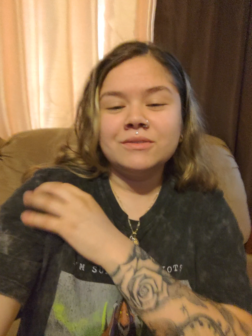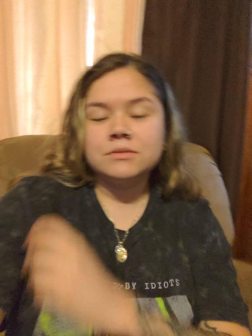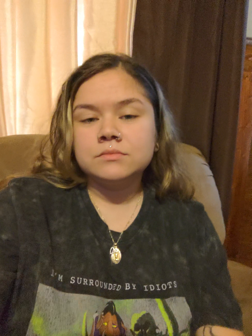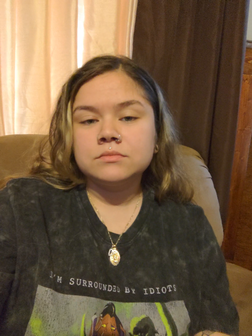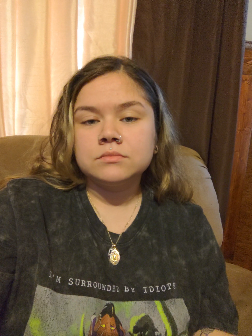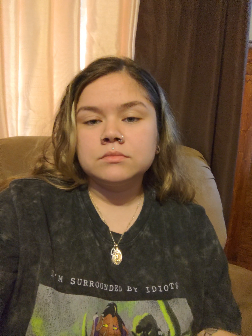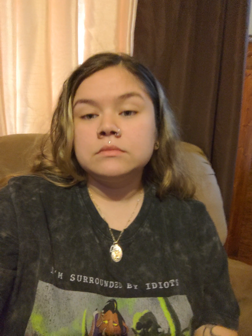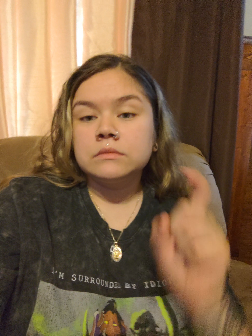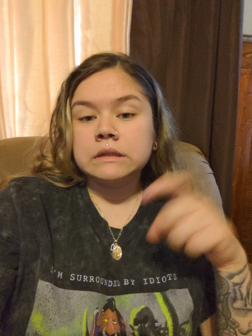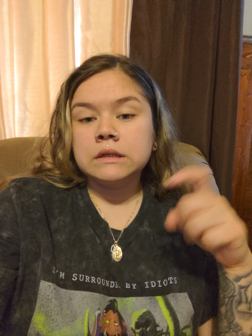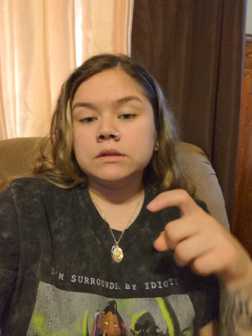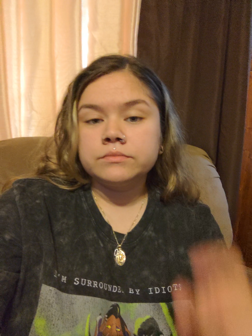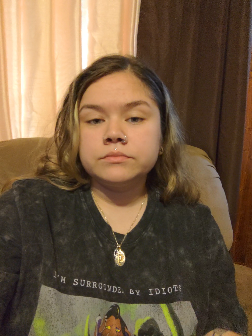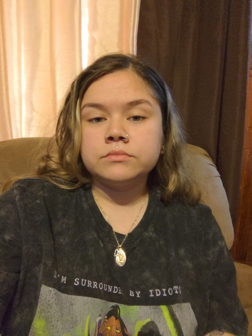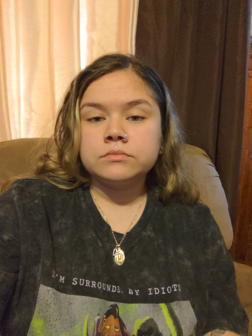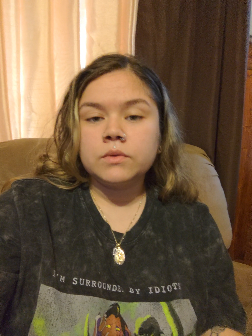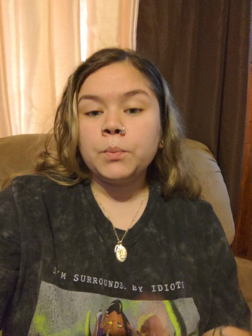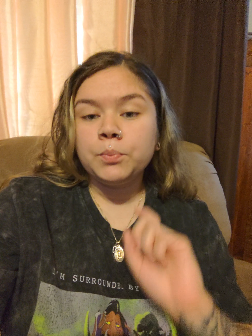need